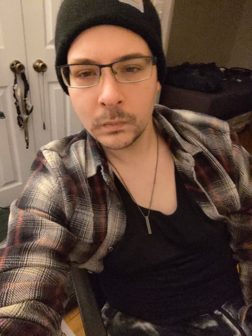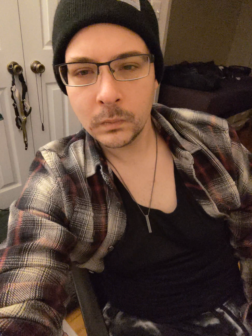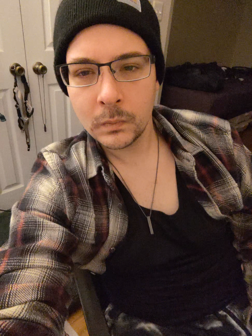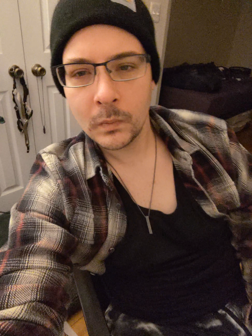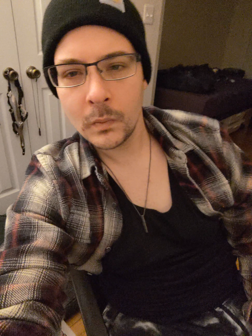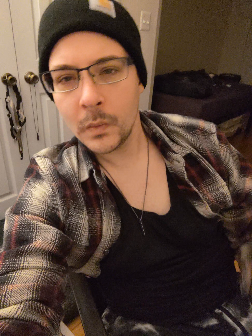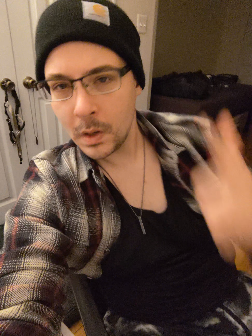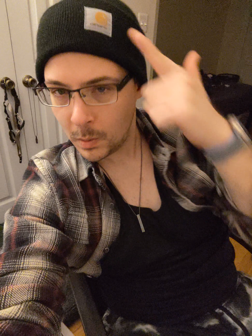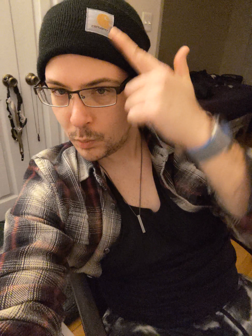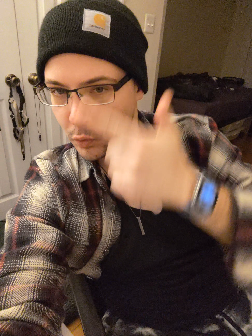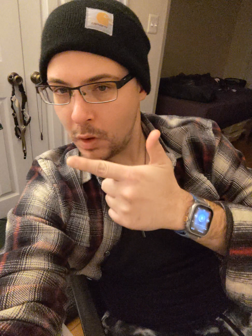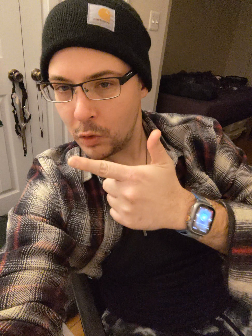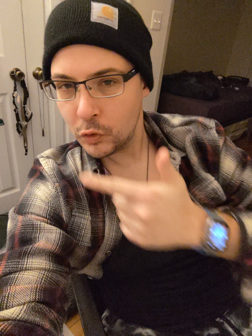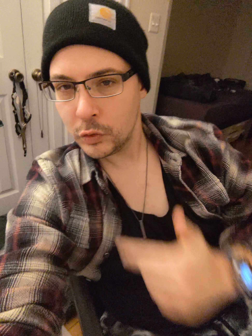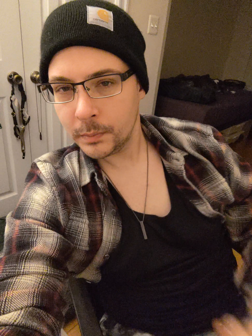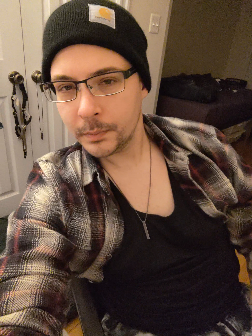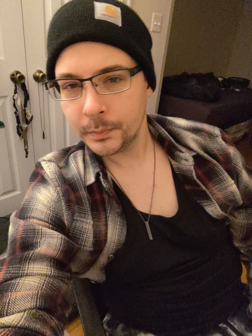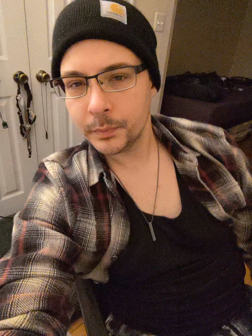brother